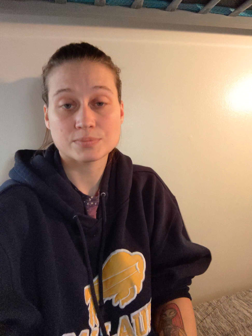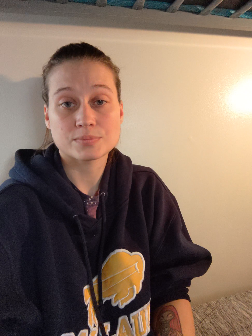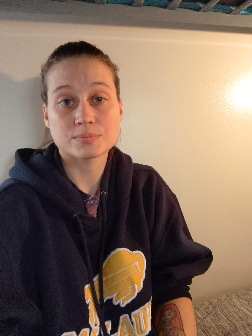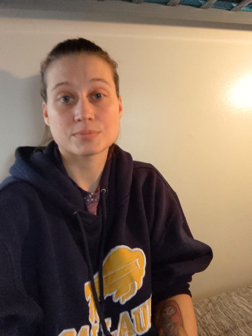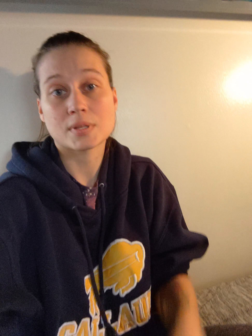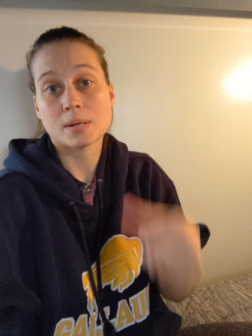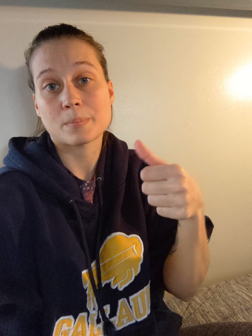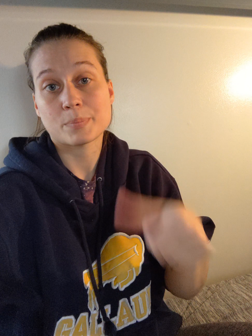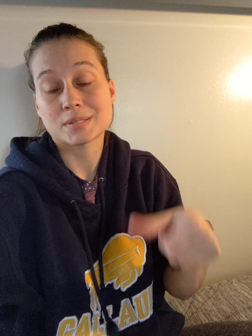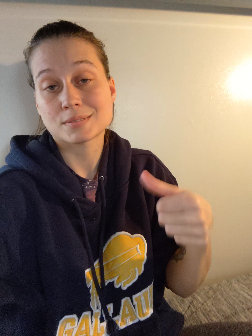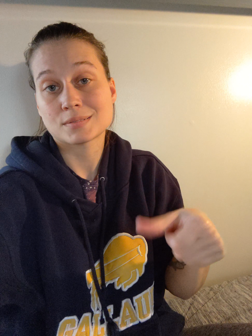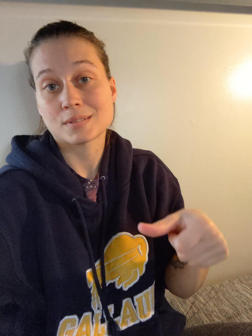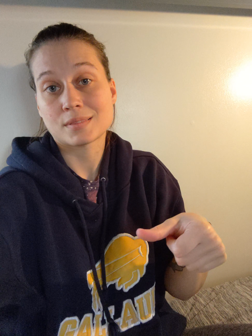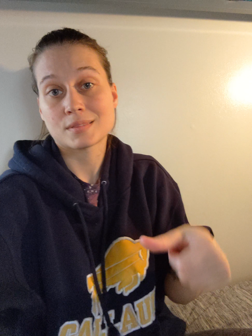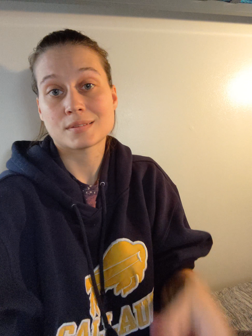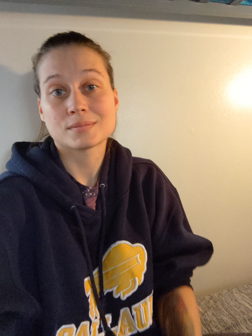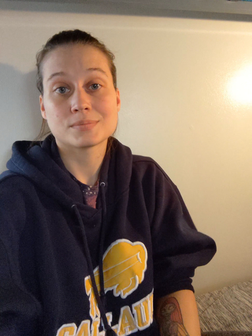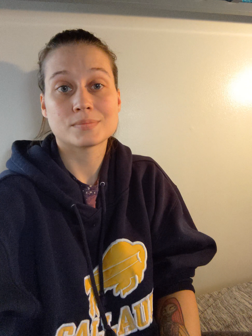puzzle